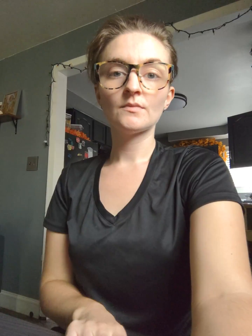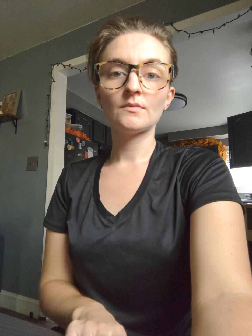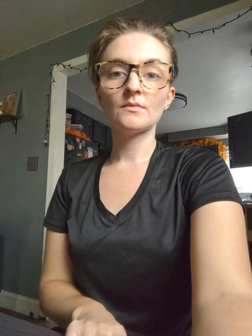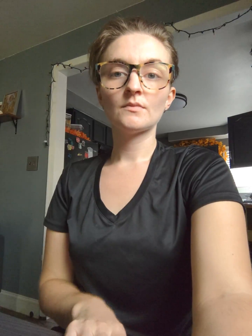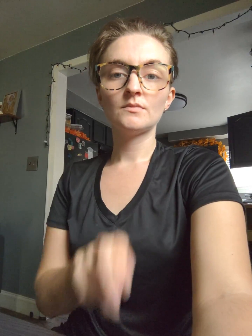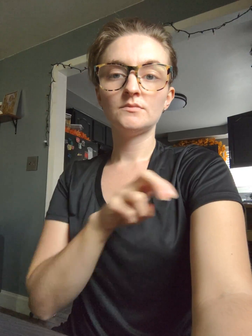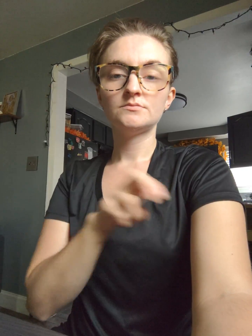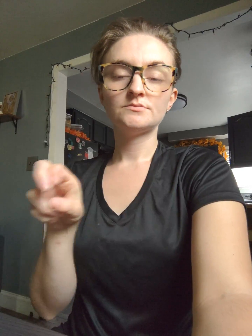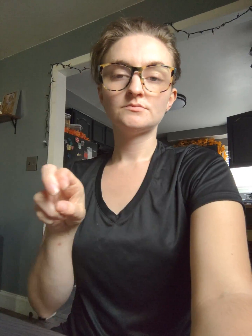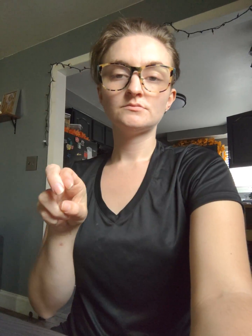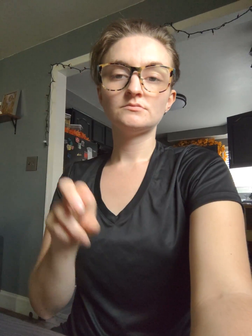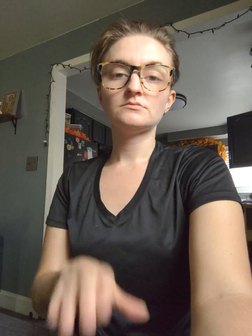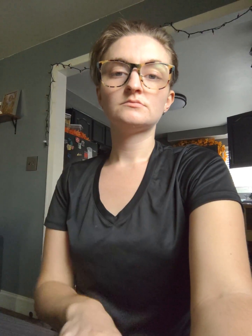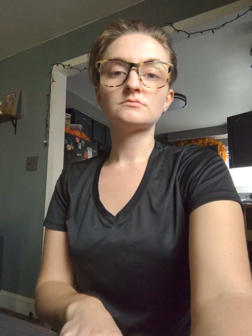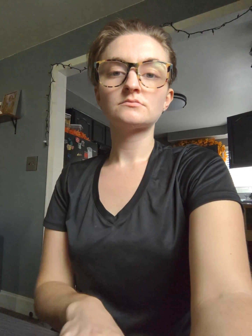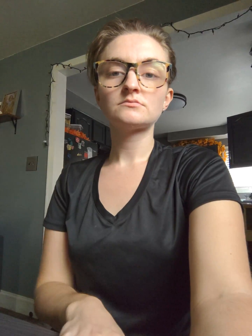couch